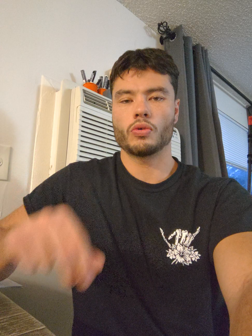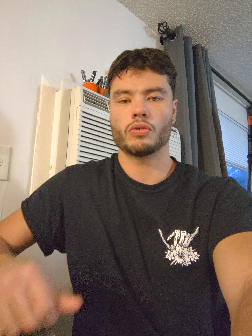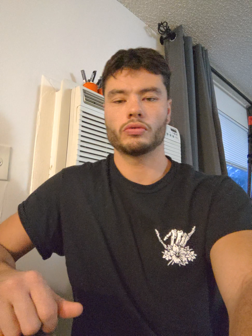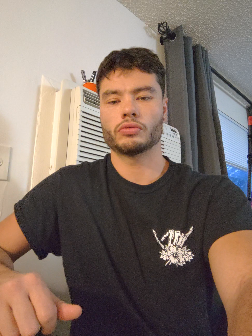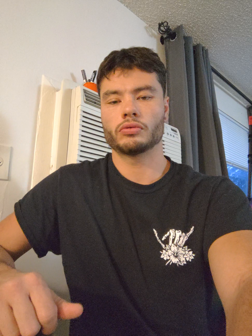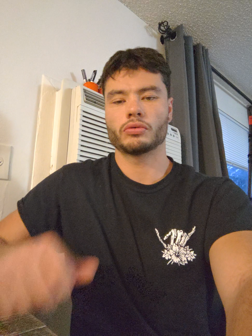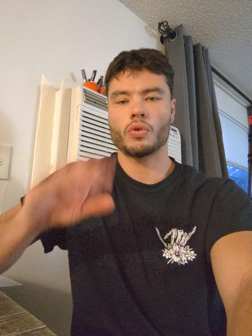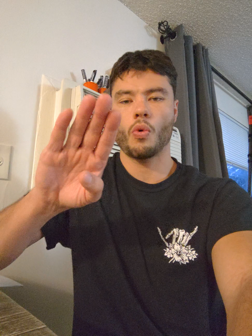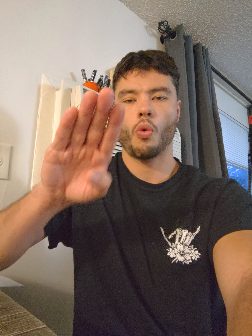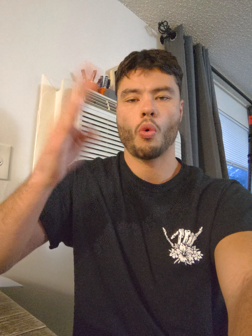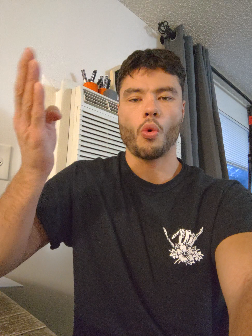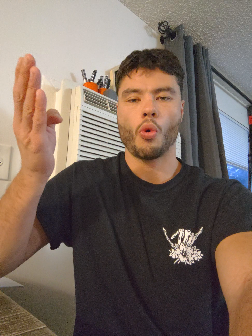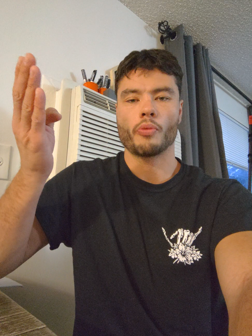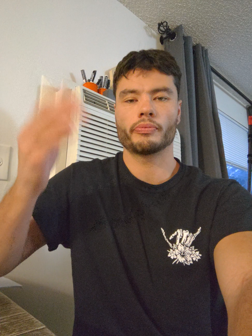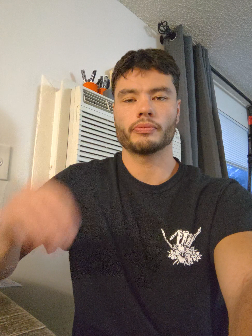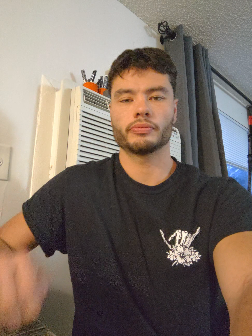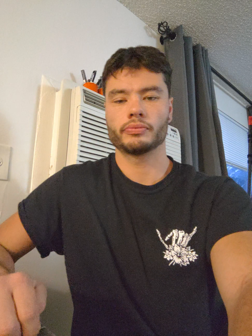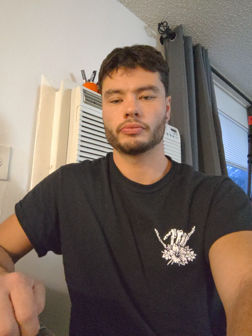open